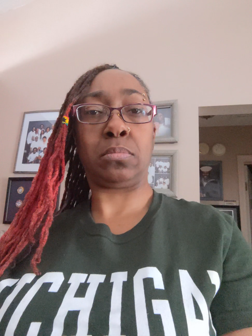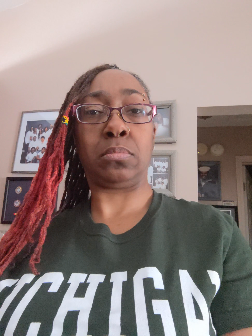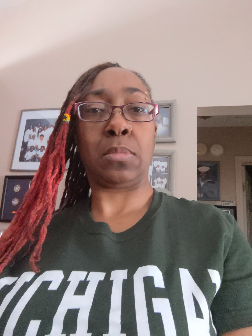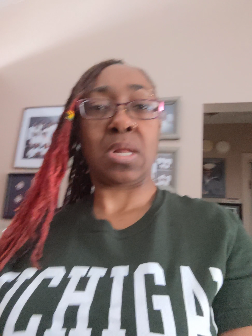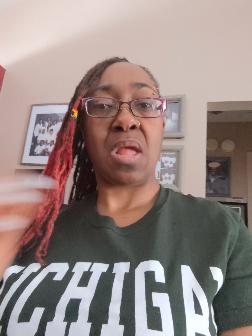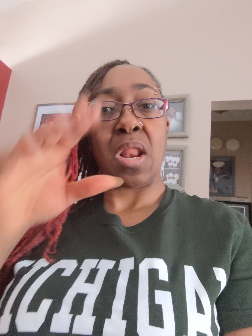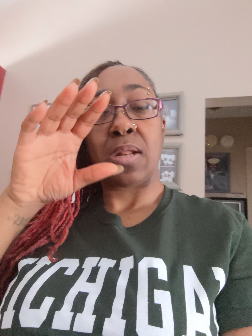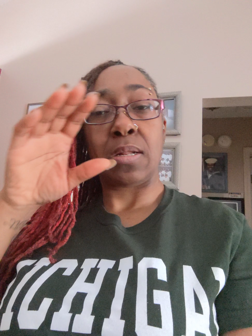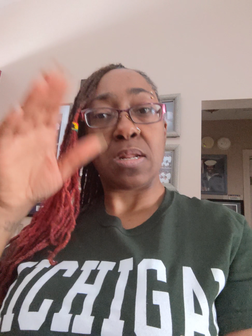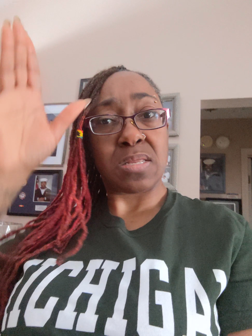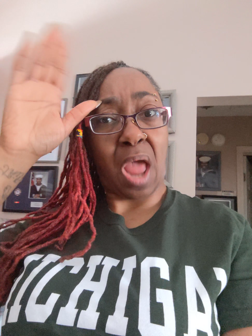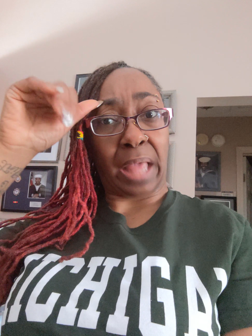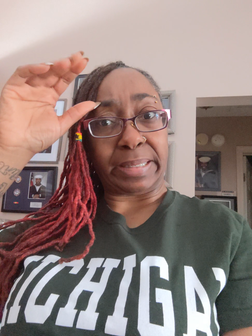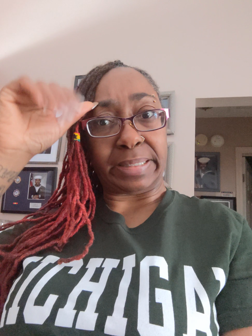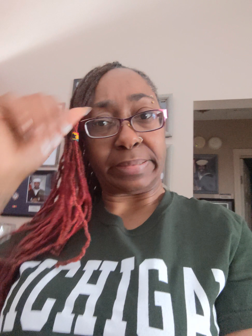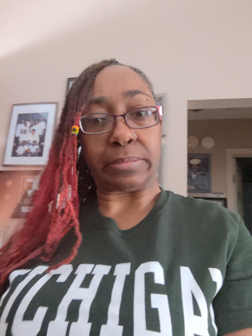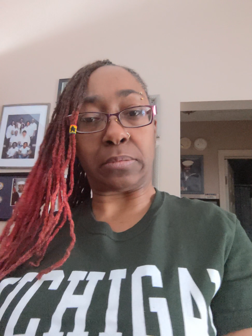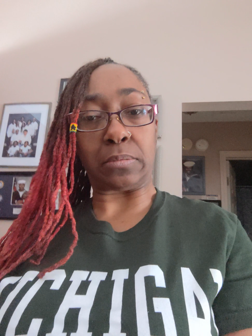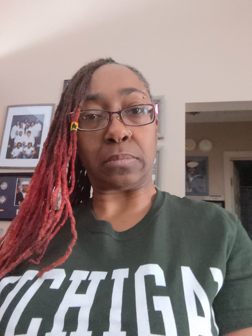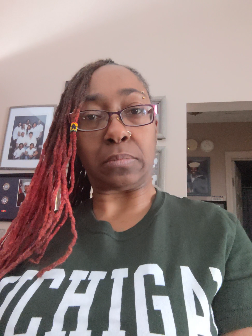donkey